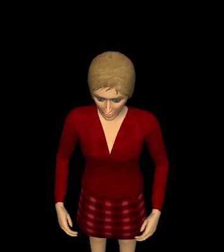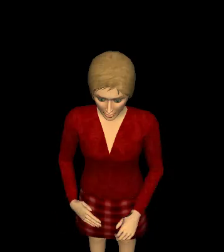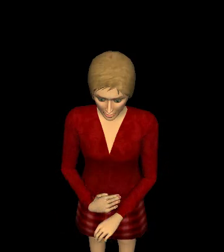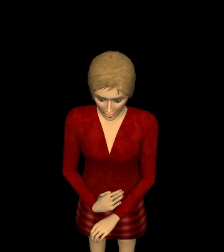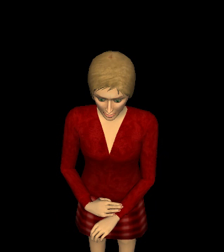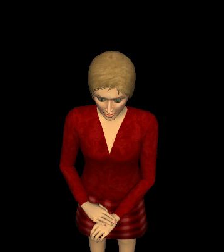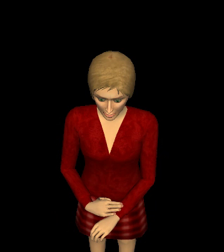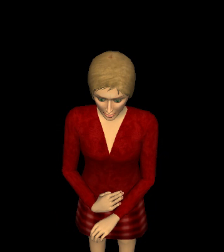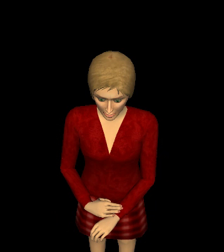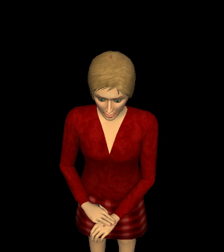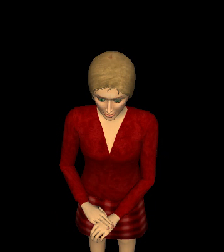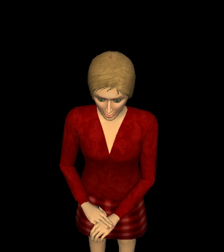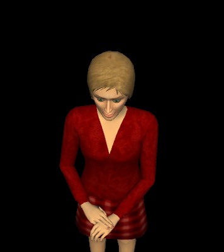تحذير